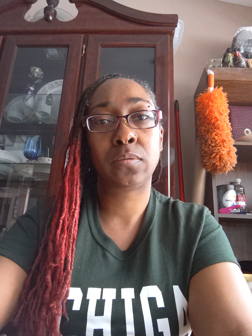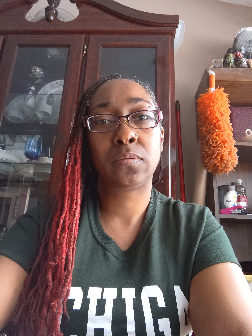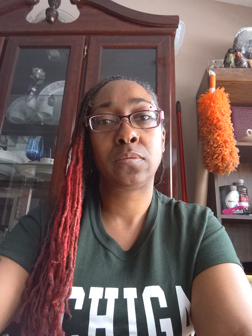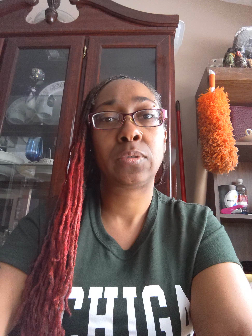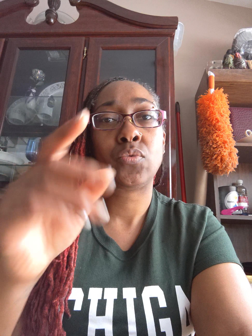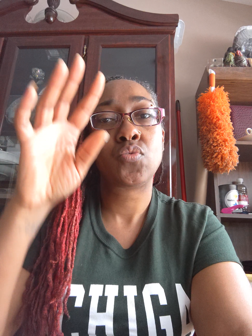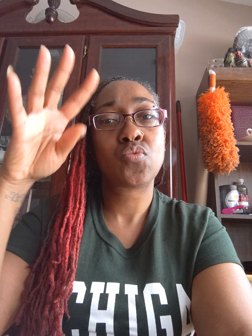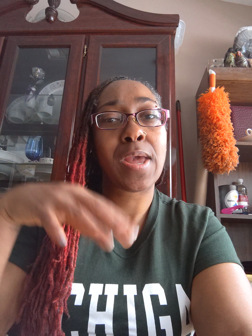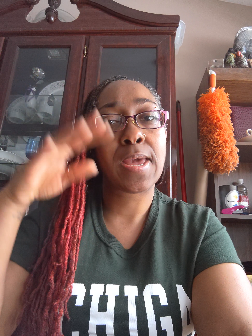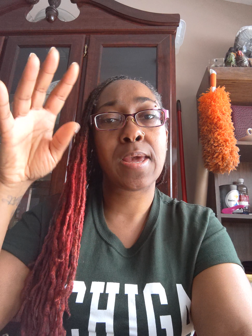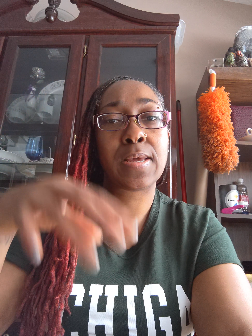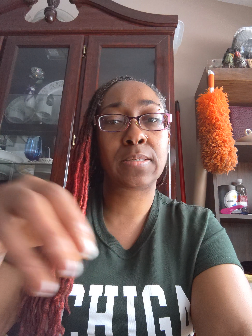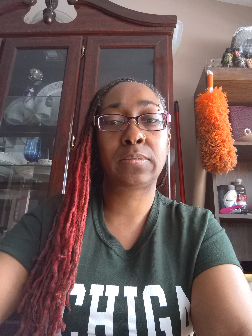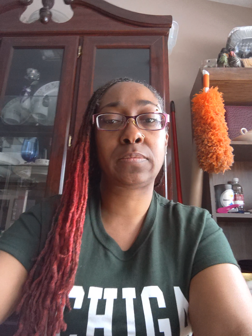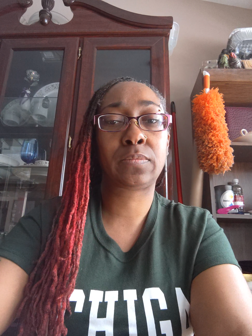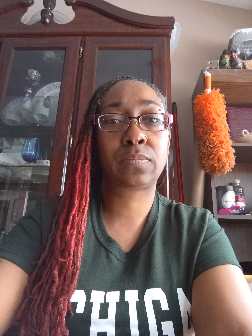rain